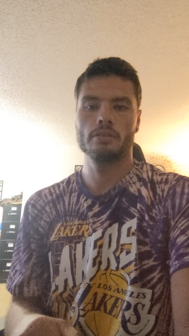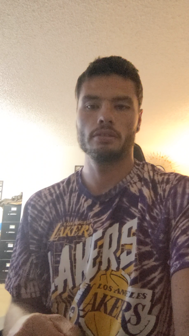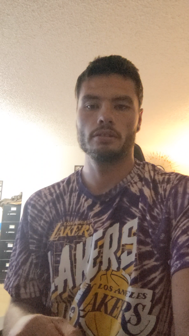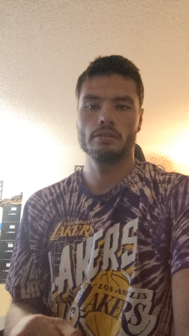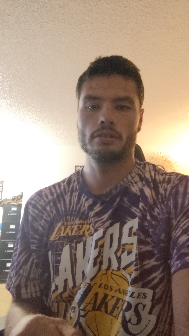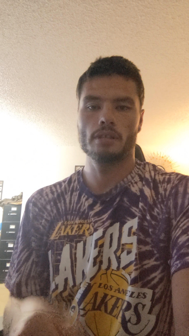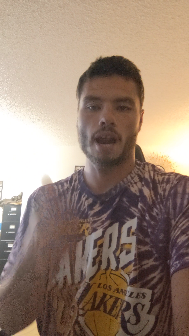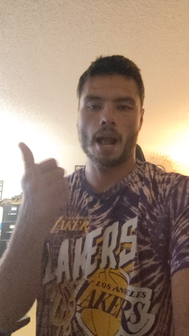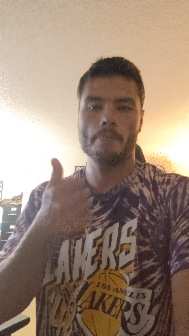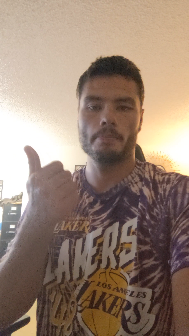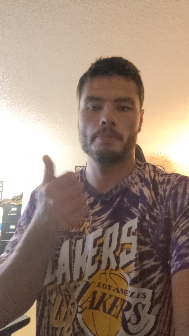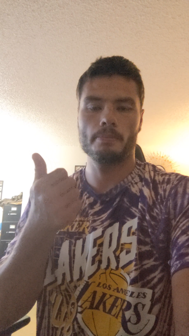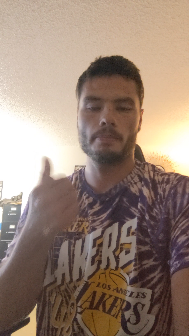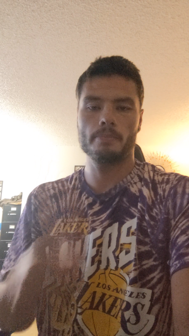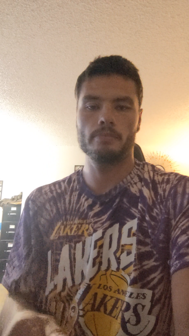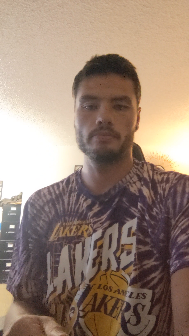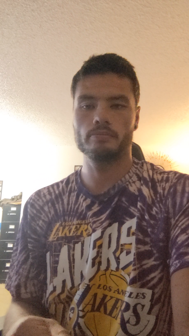help